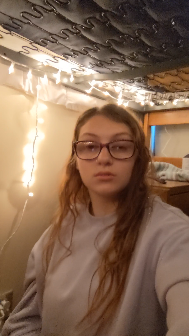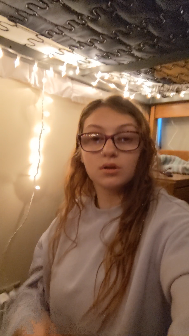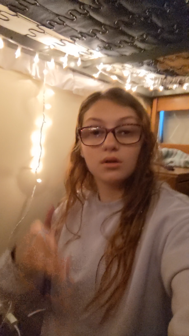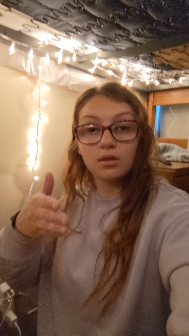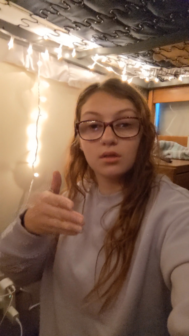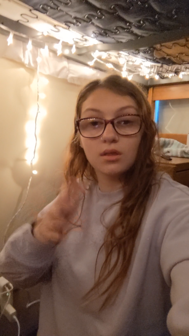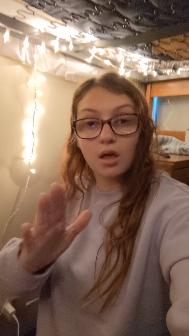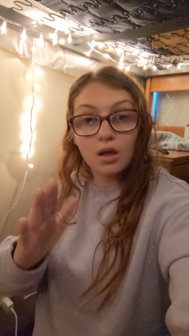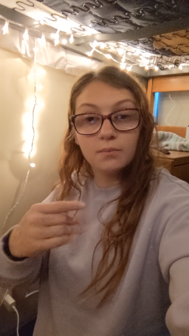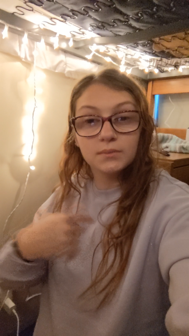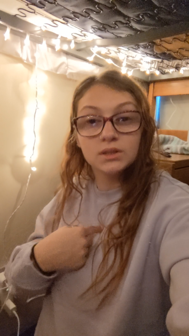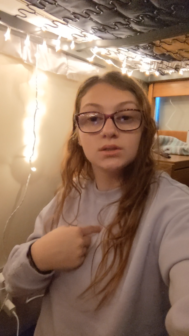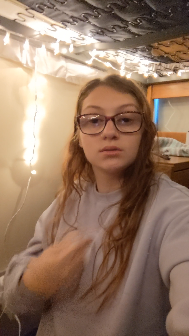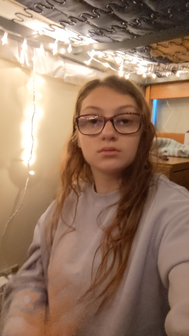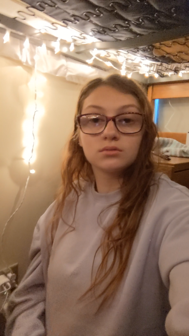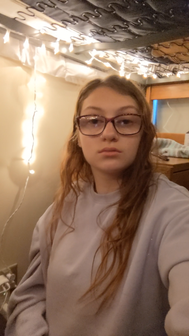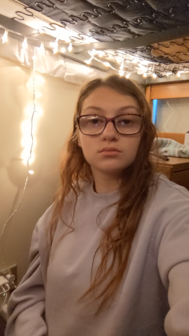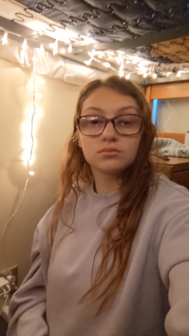let me